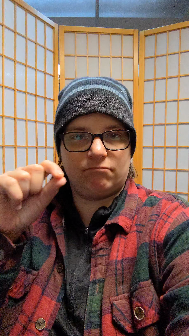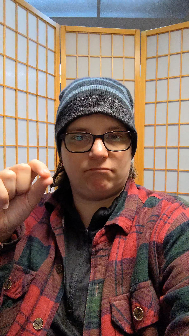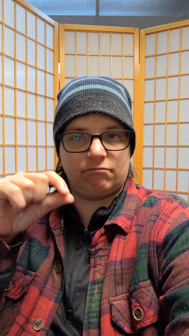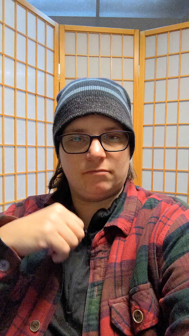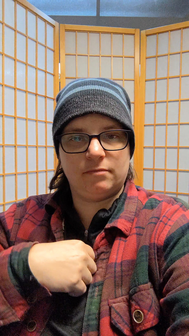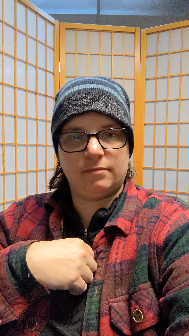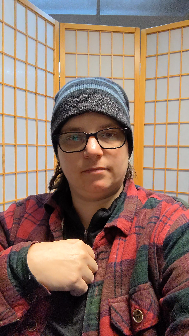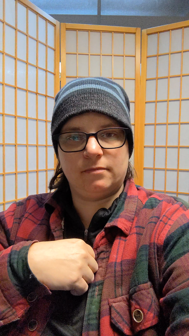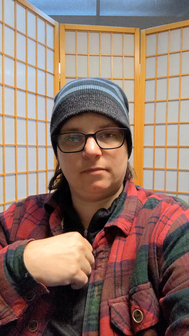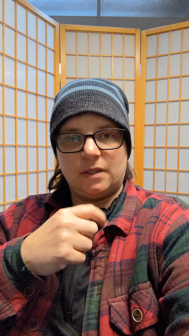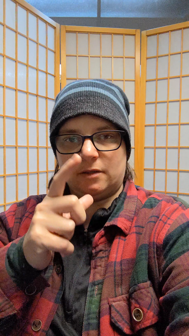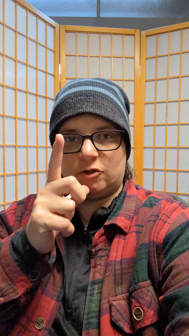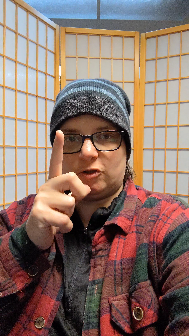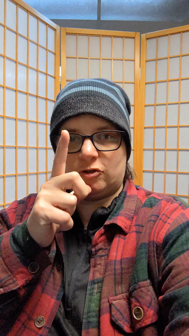lunch